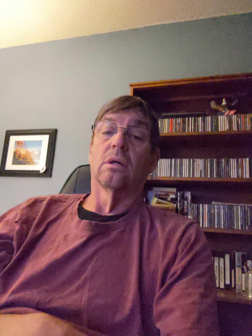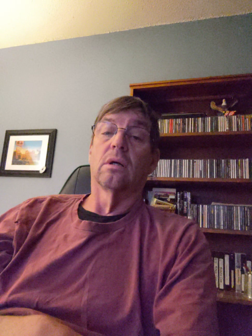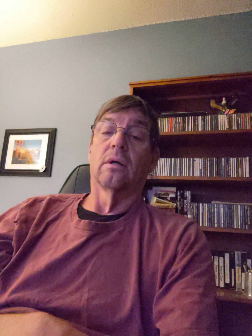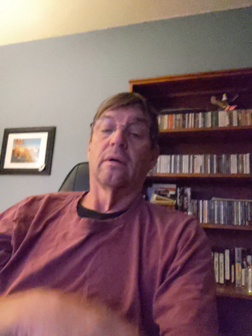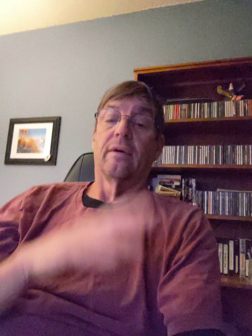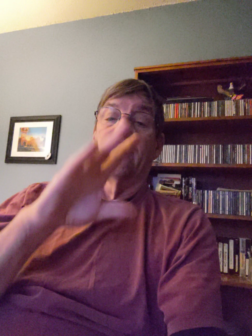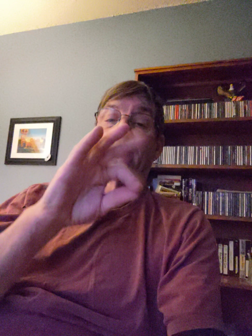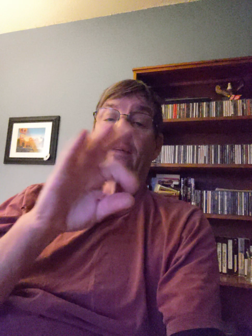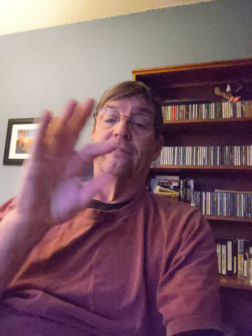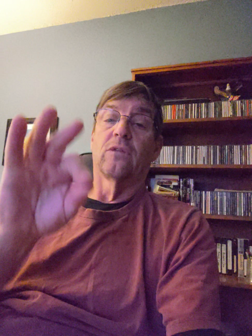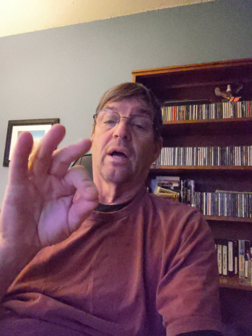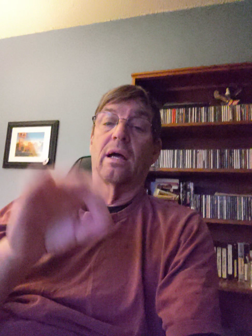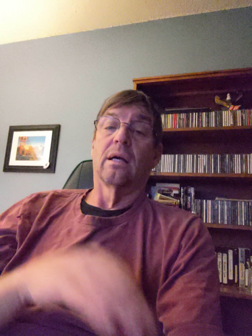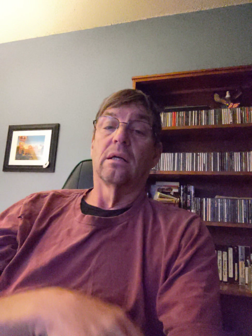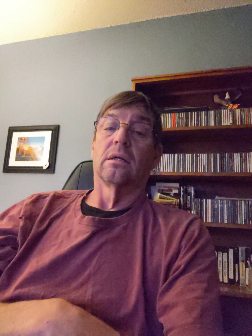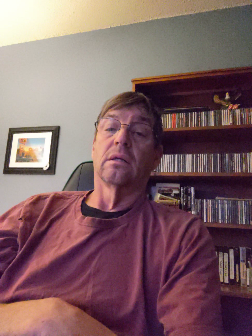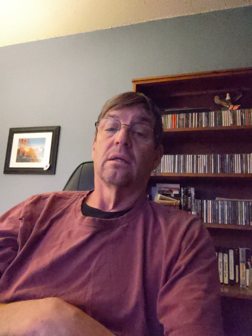french fries